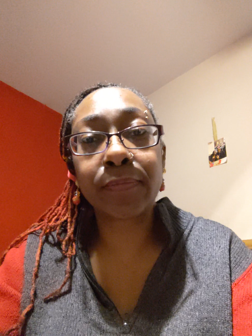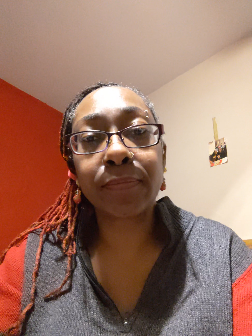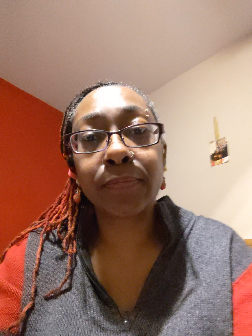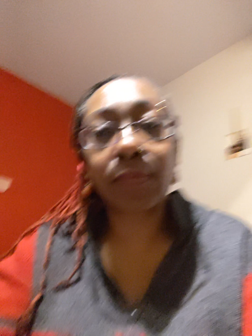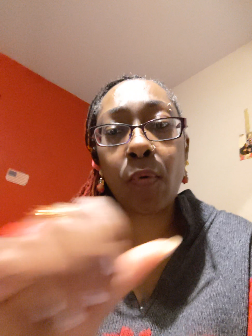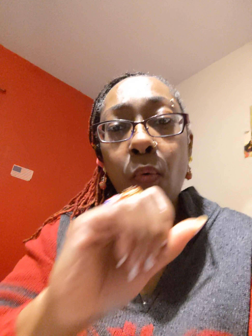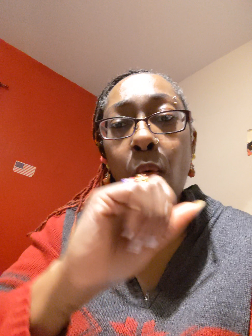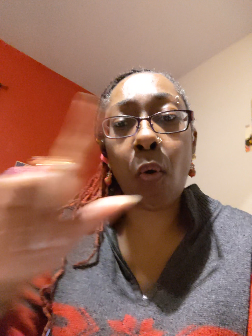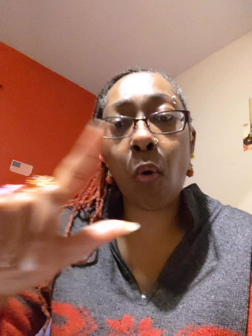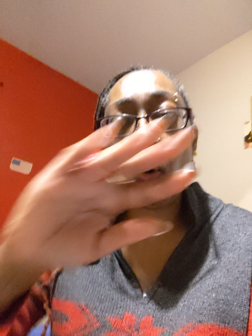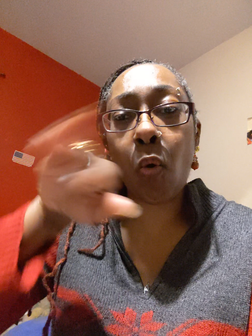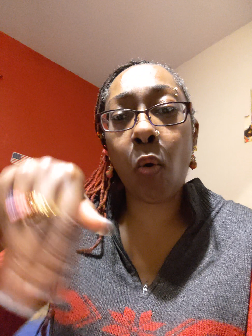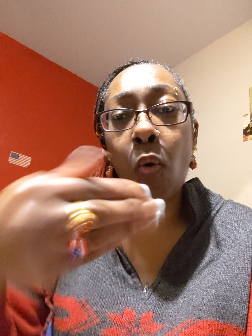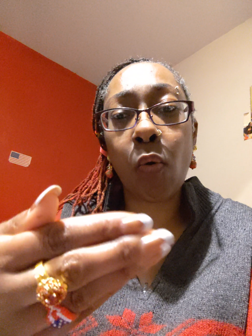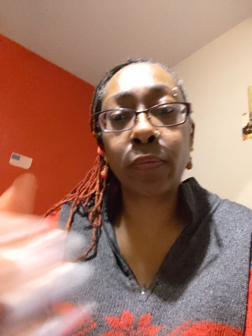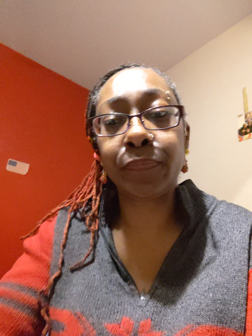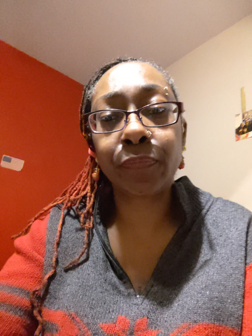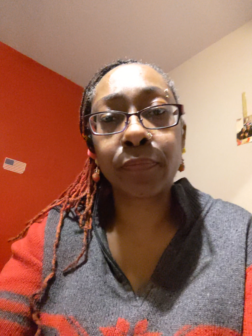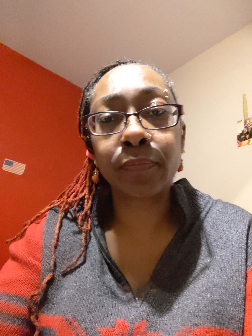all